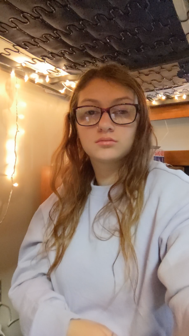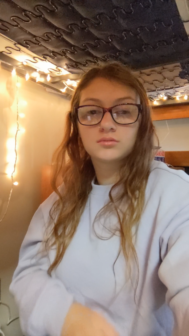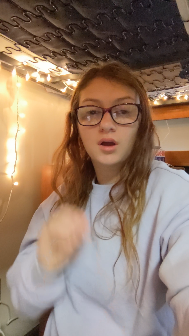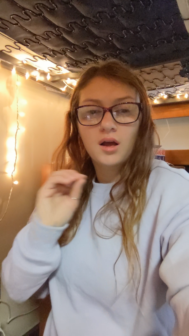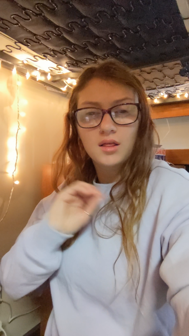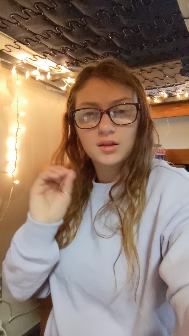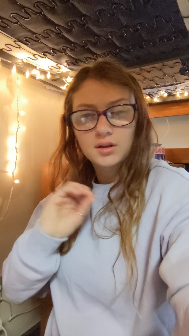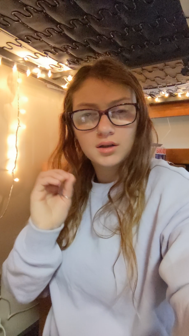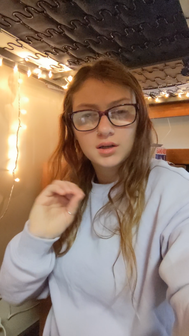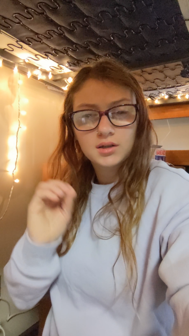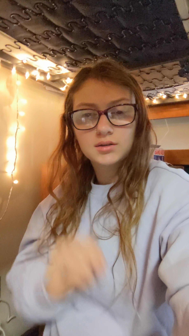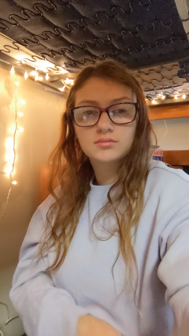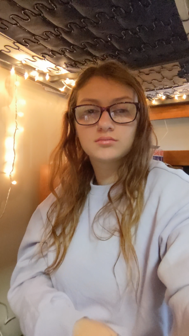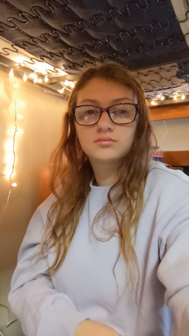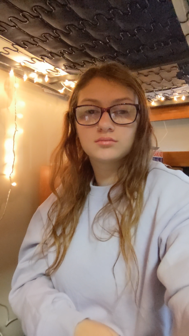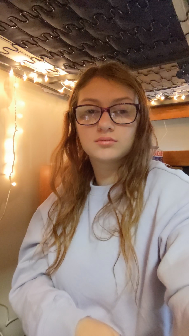none